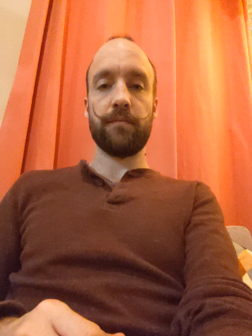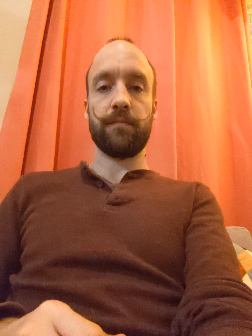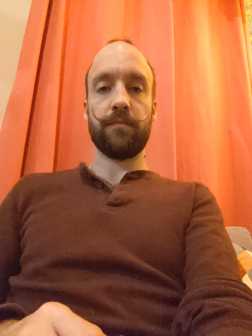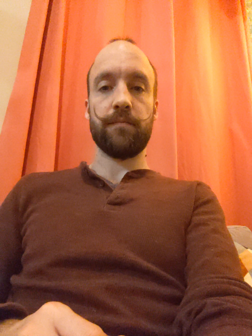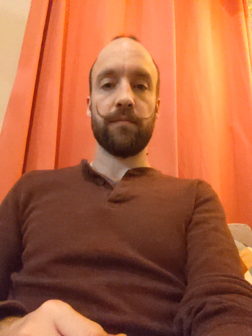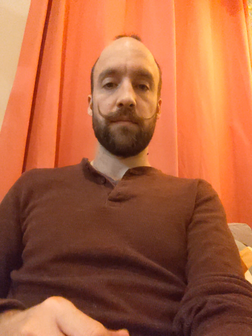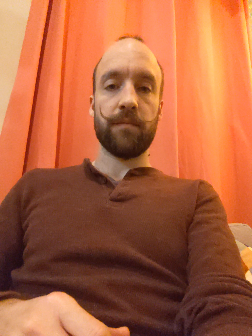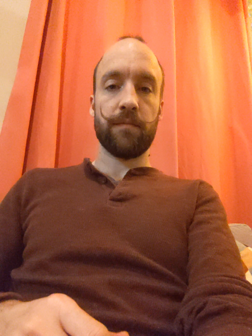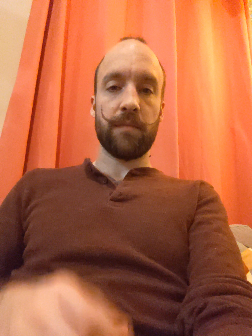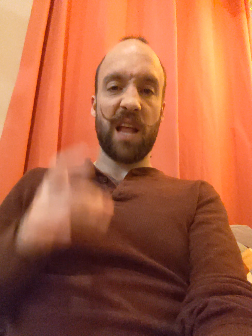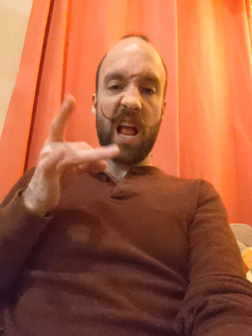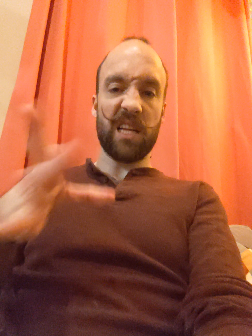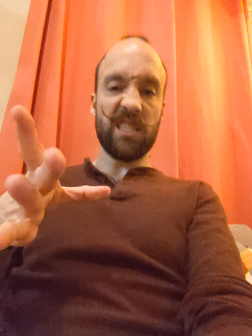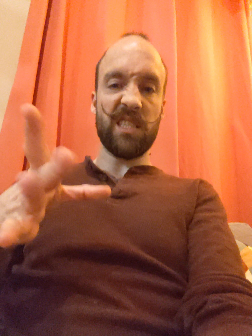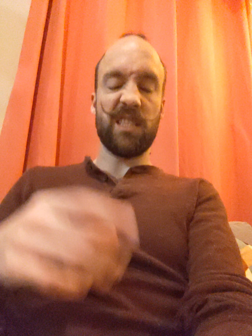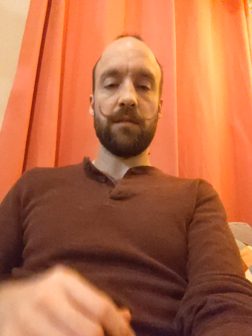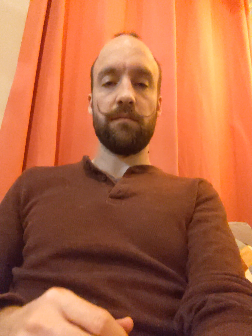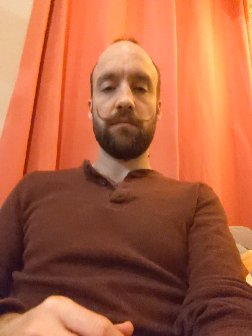hate